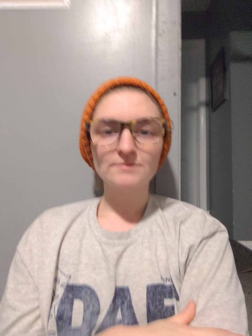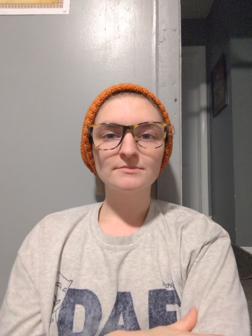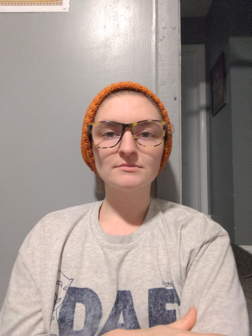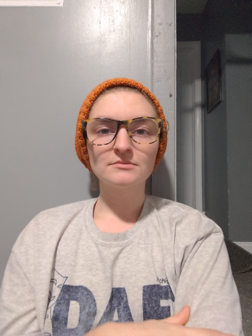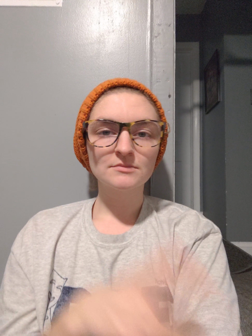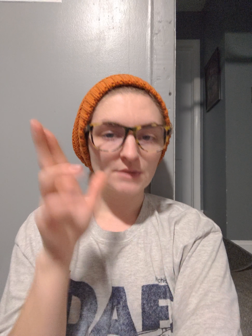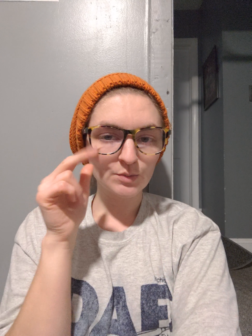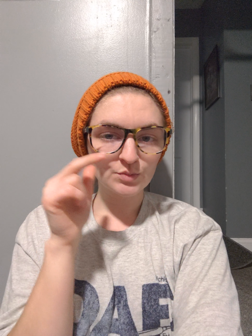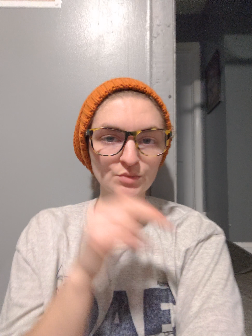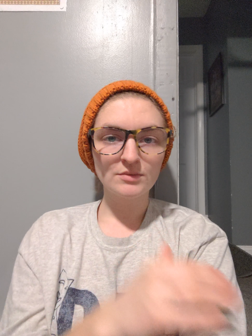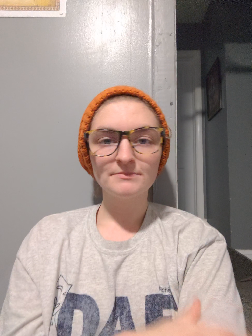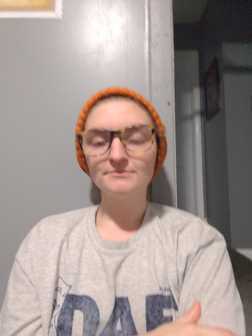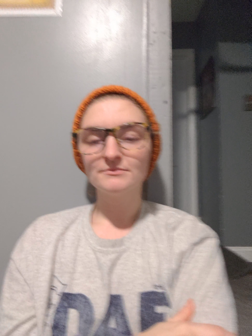horse